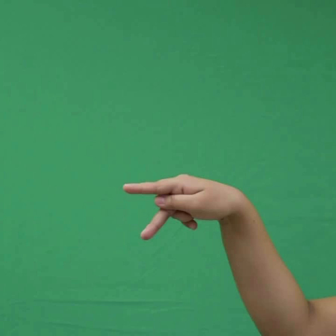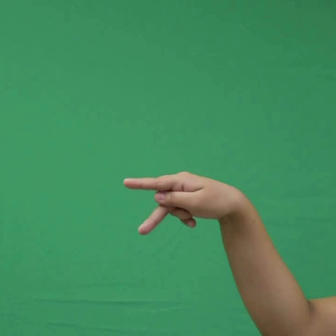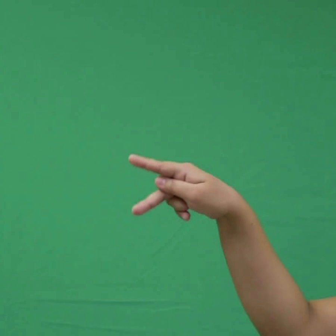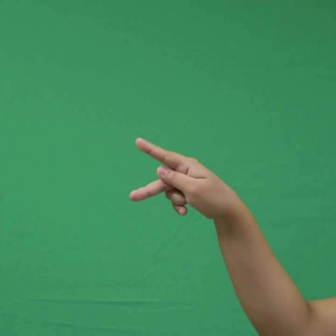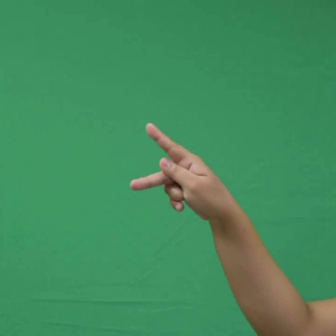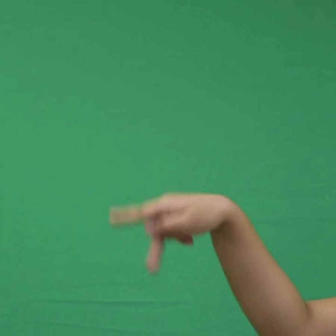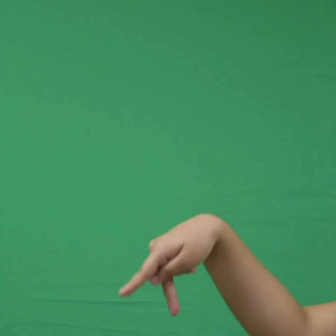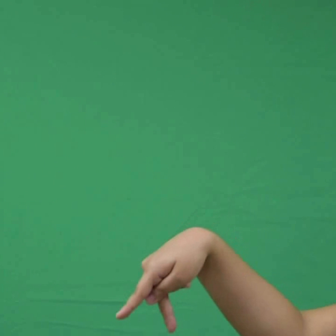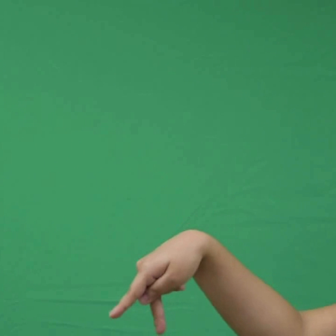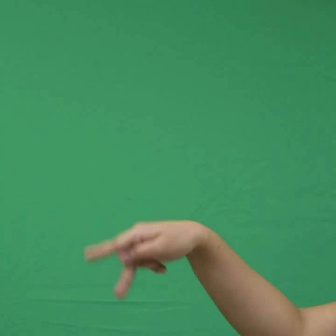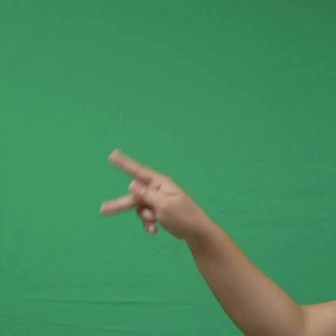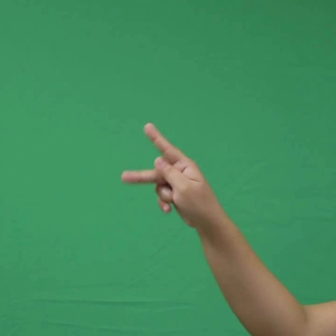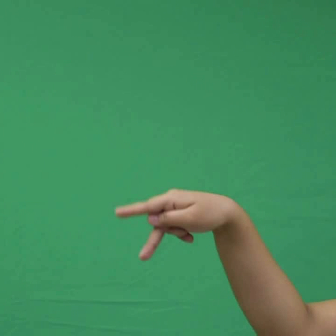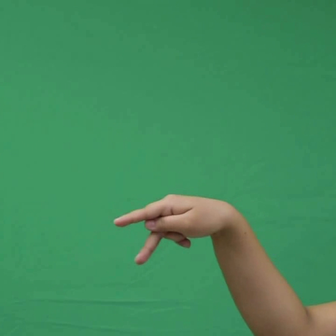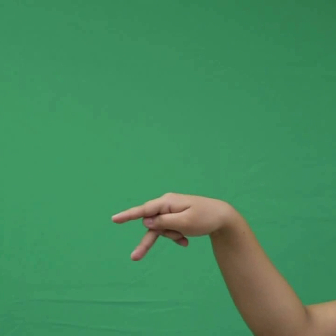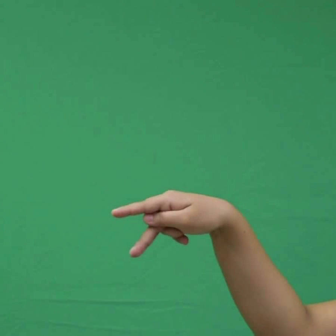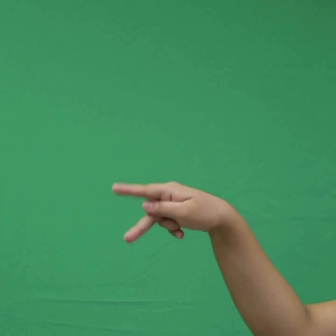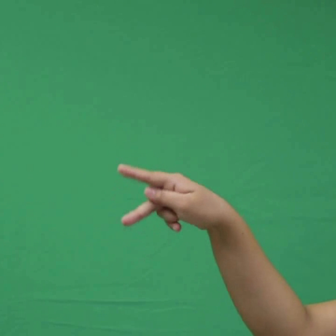K